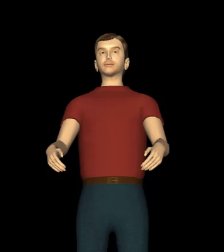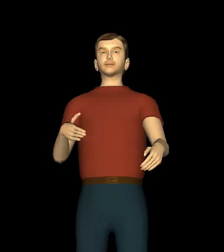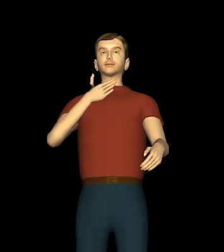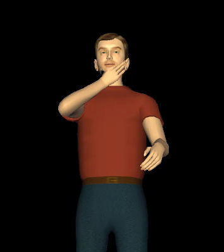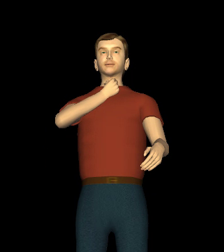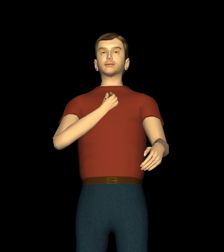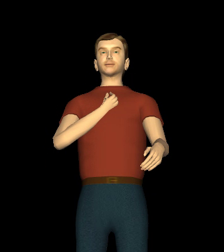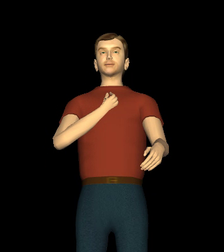جميل